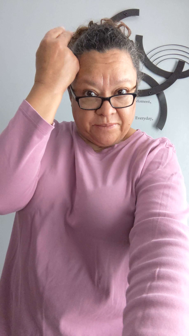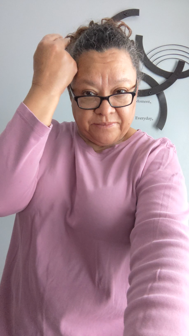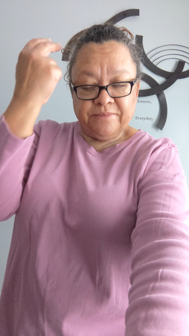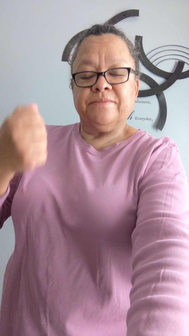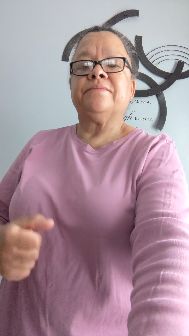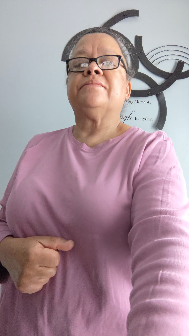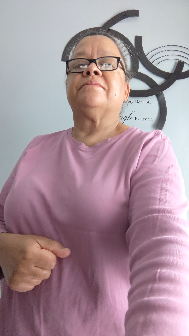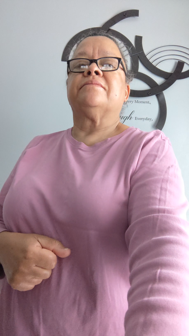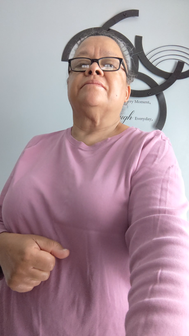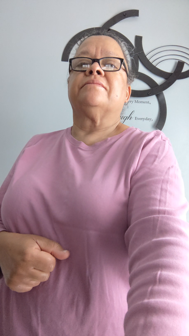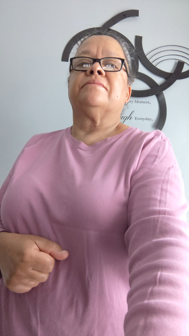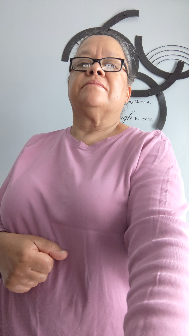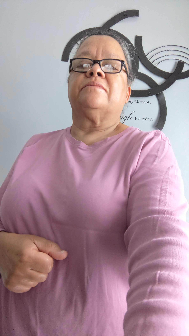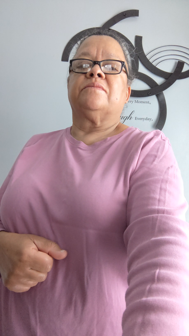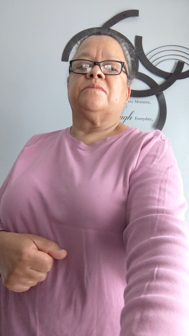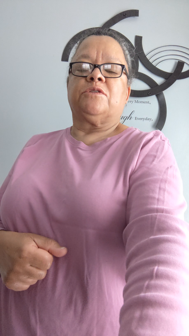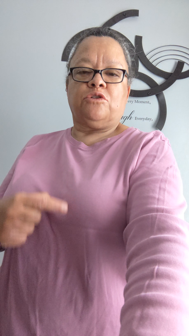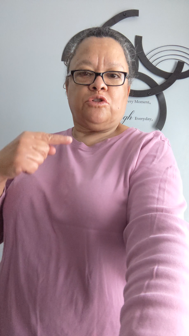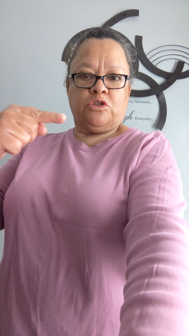show